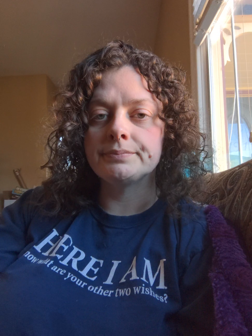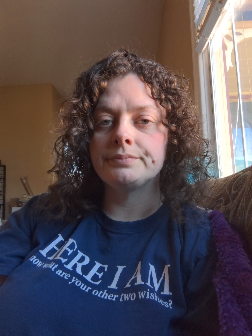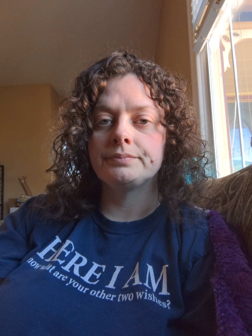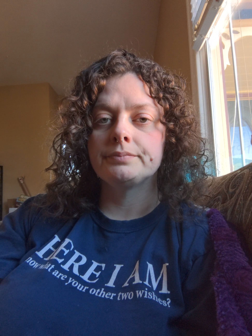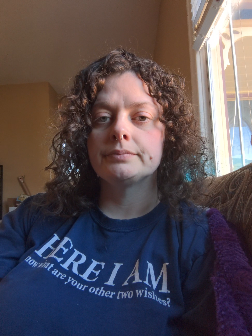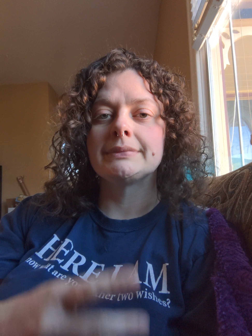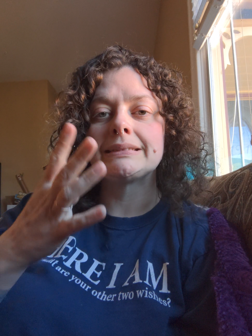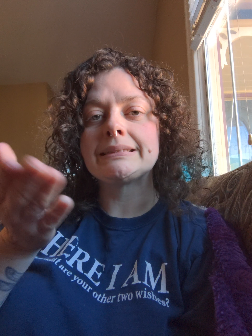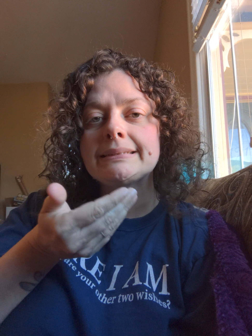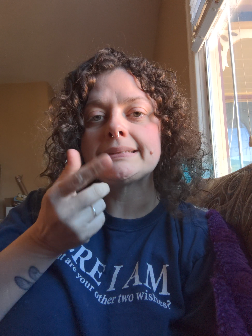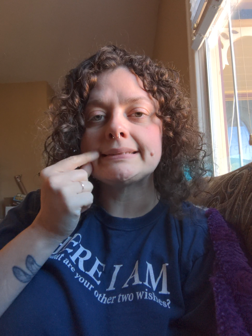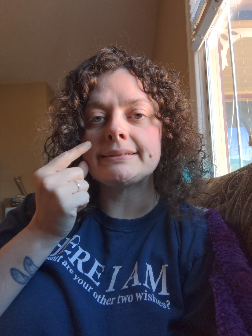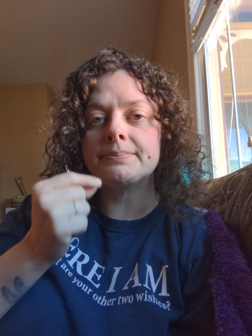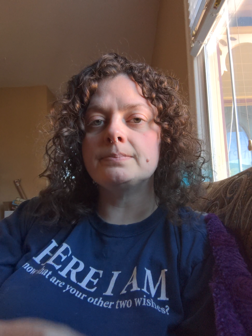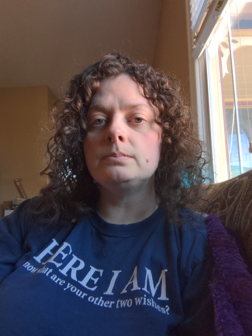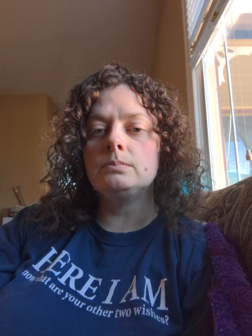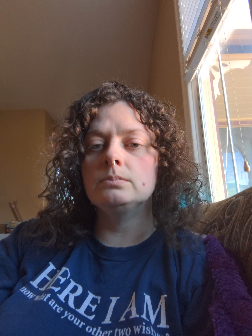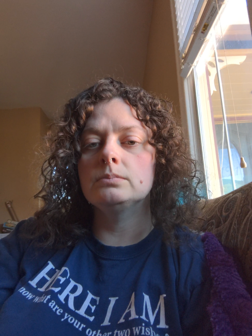kitty